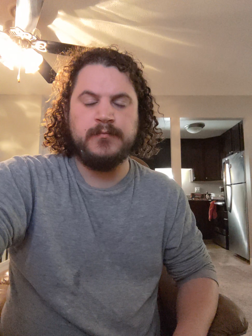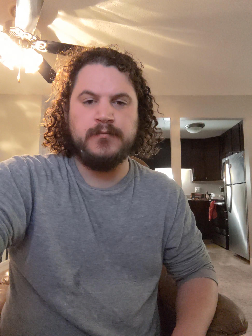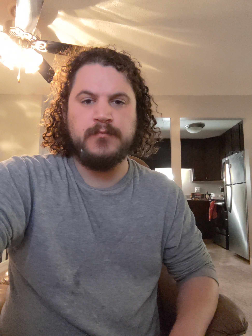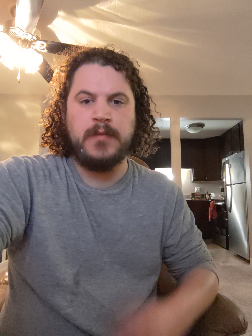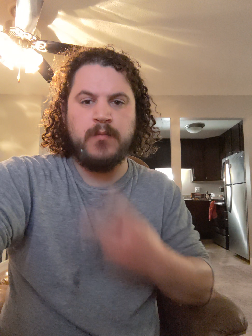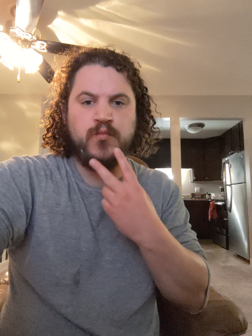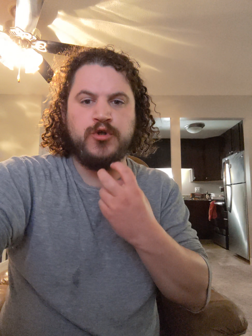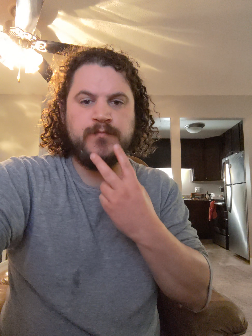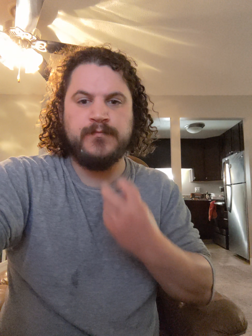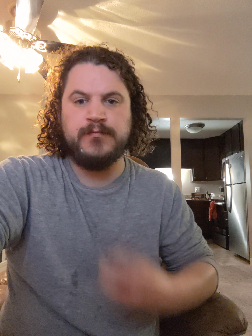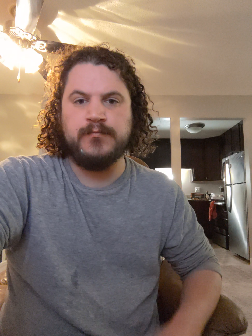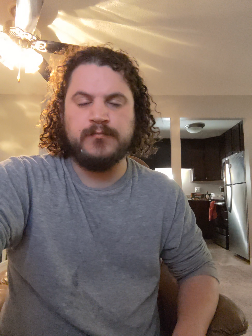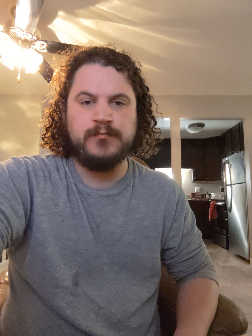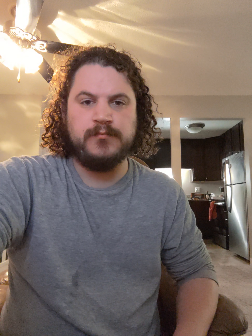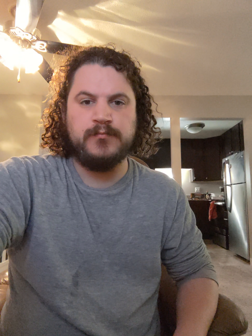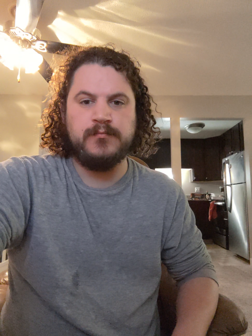underwear